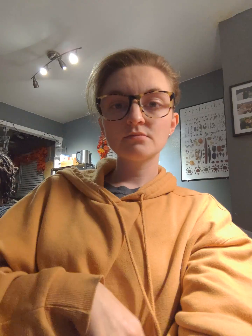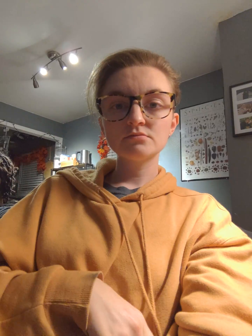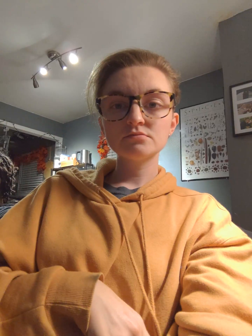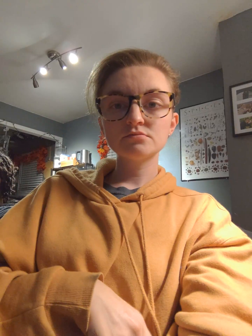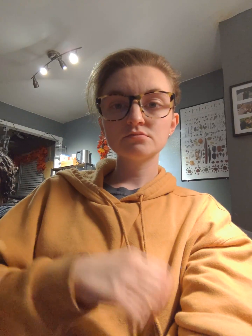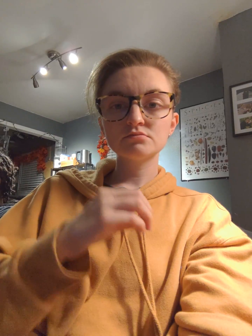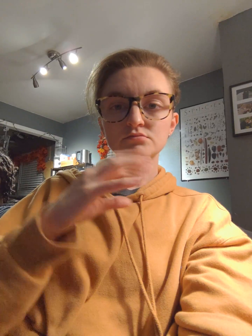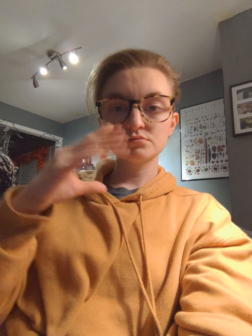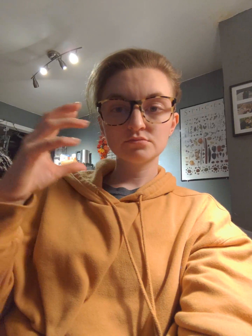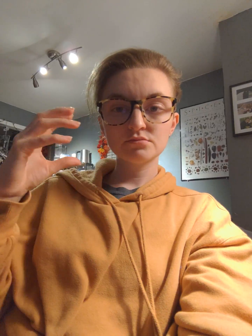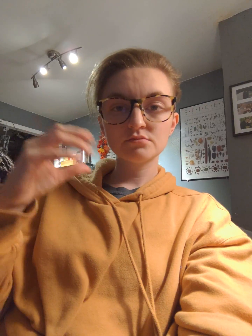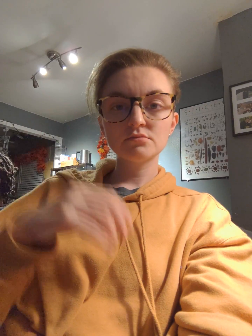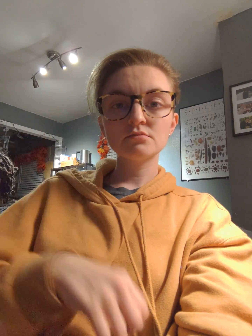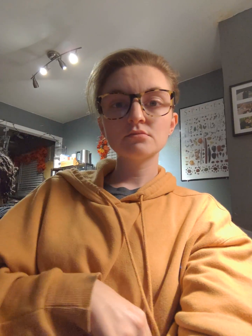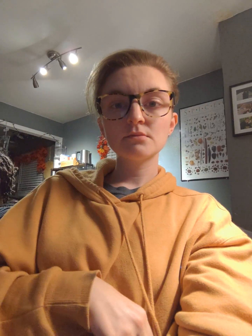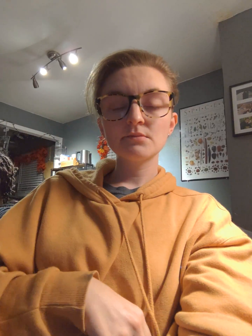bubbles